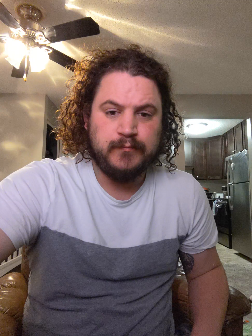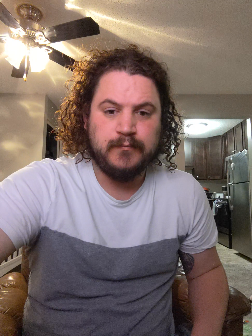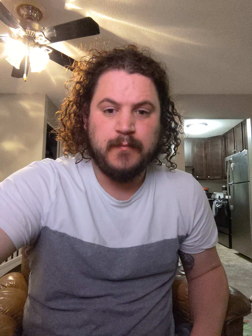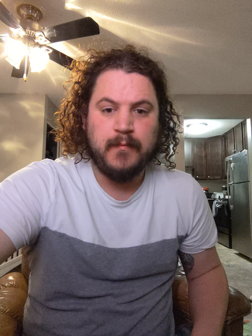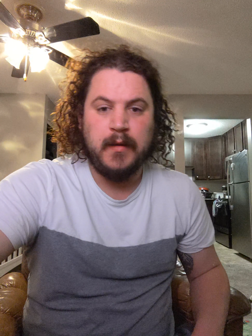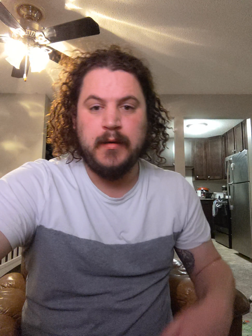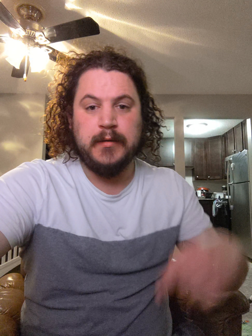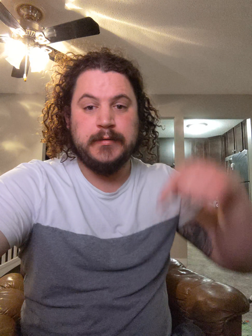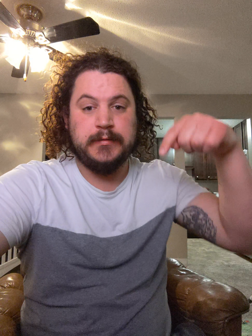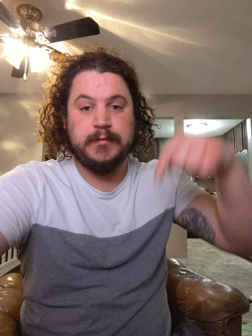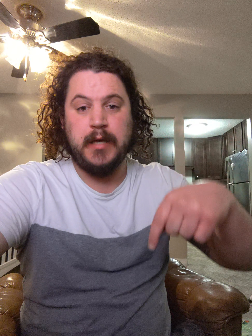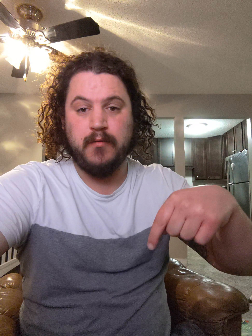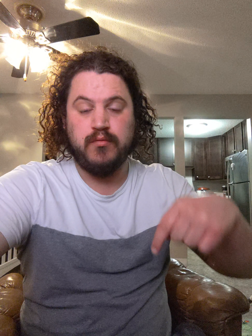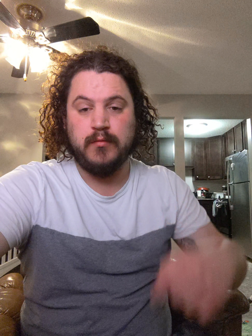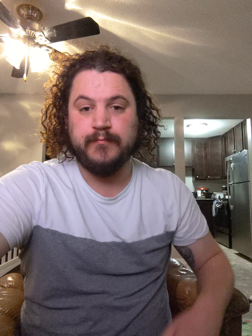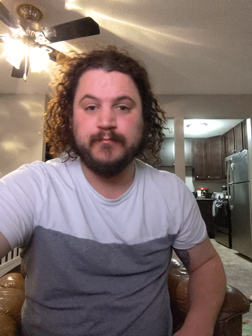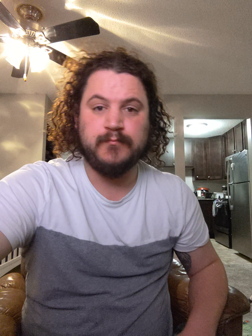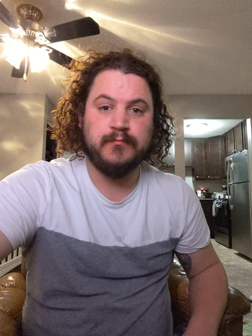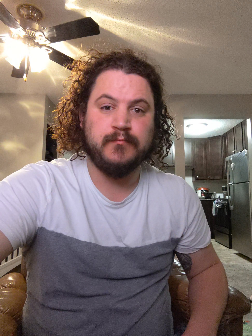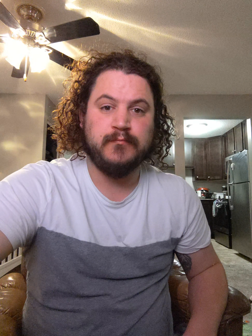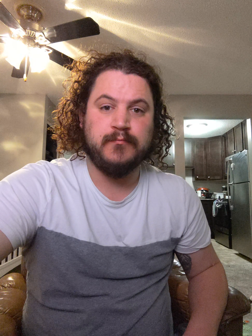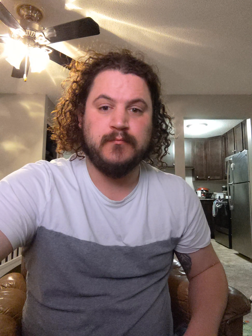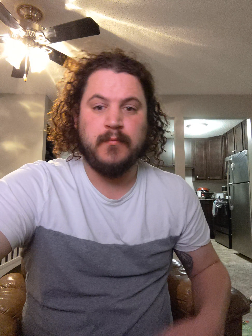down